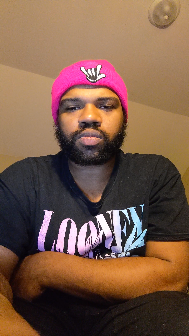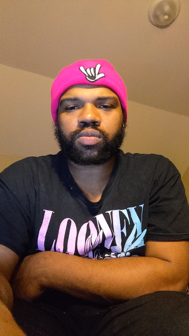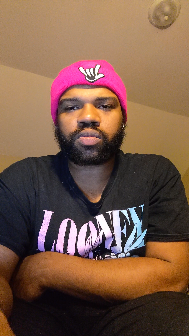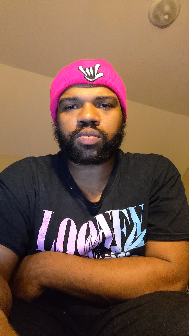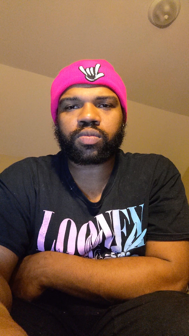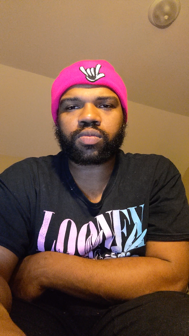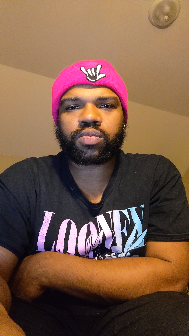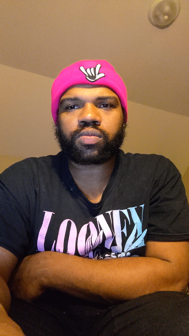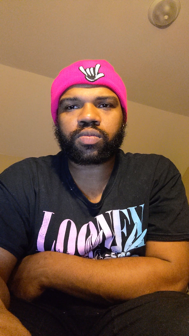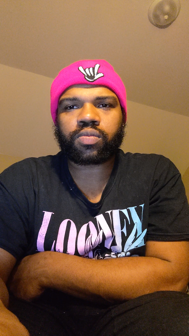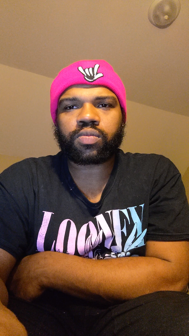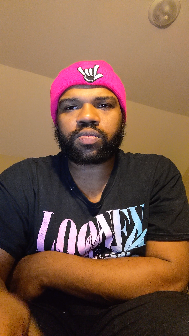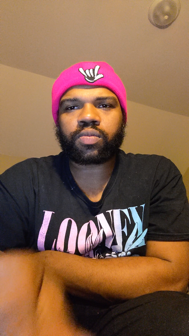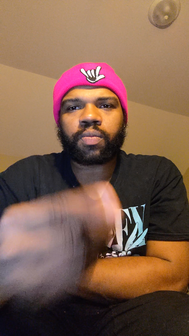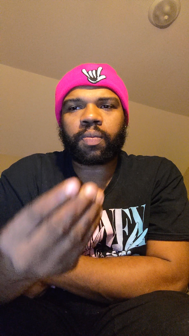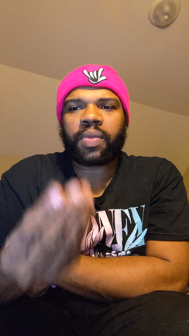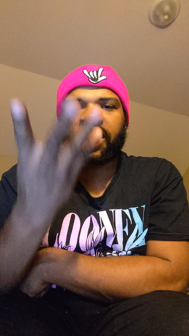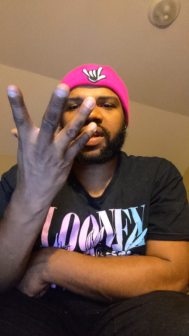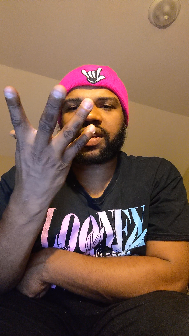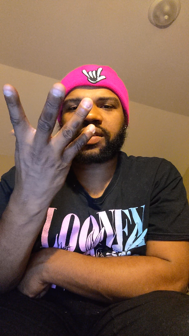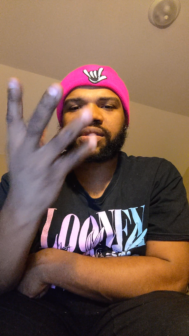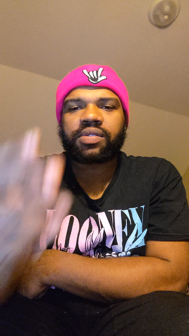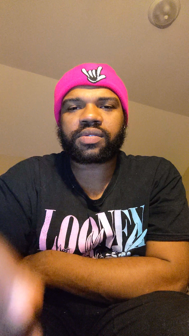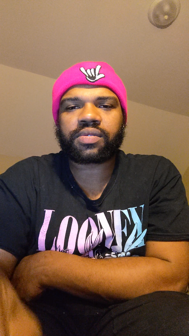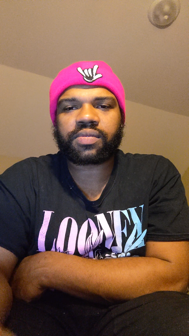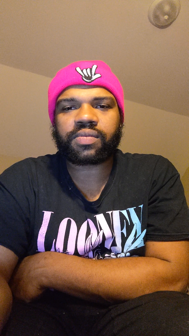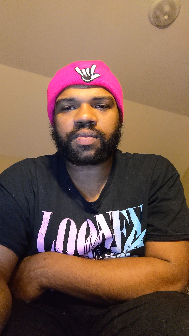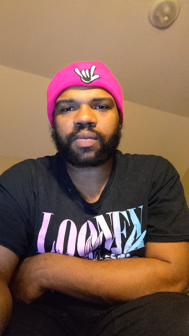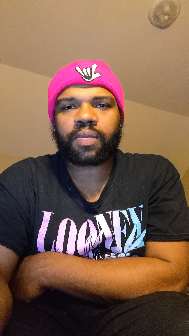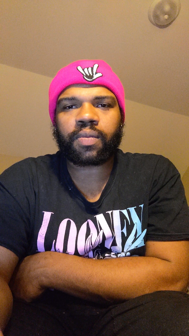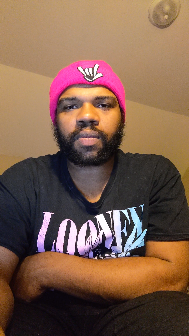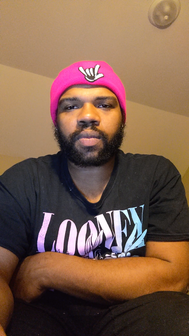plants